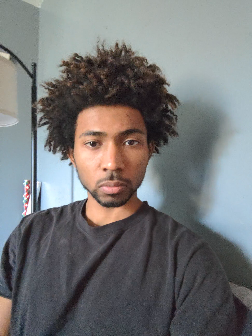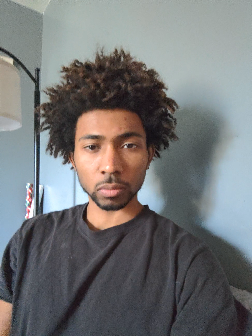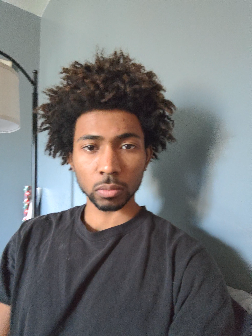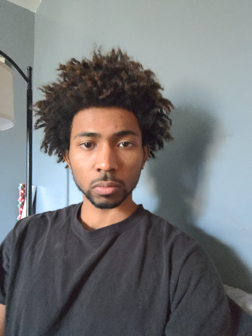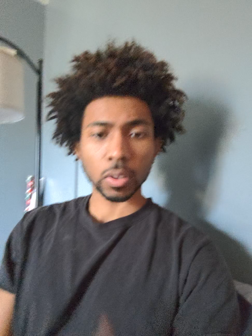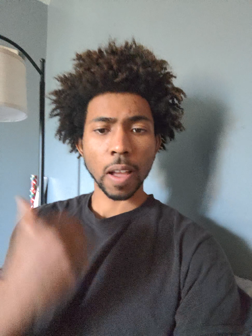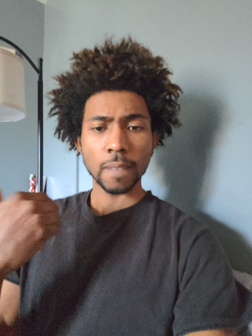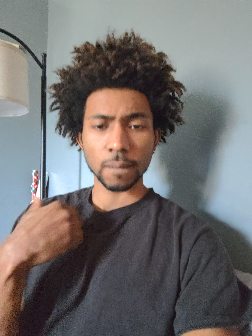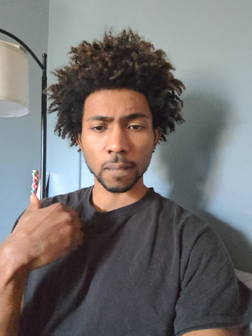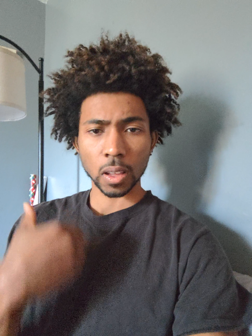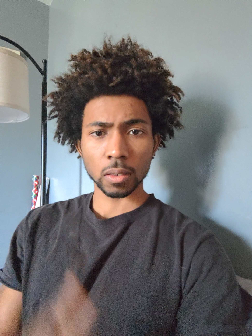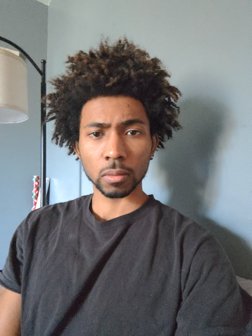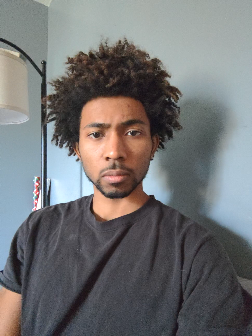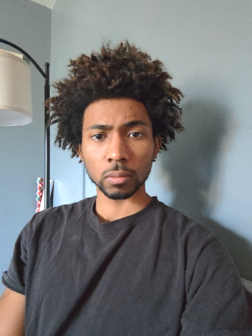have